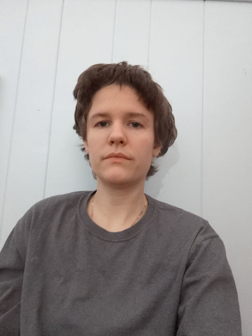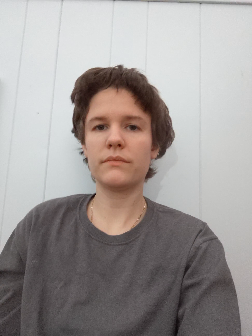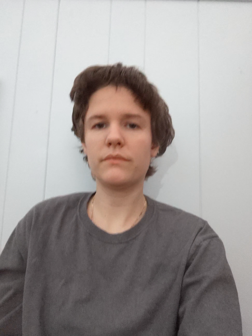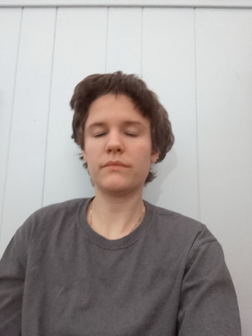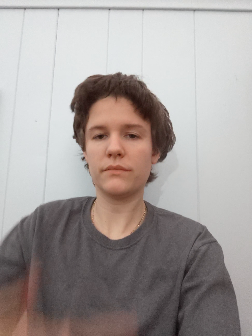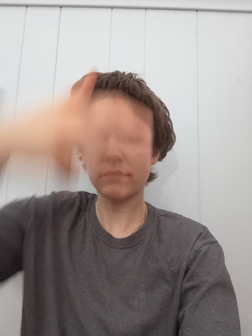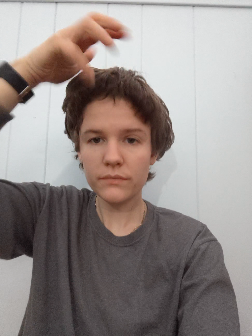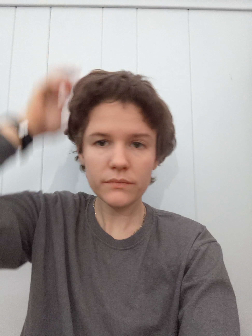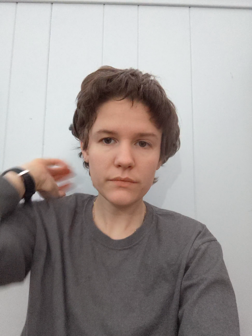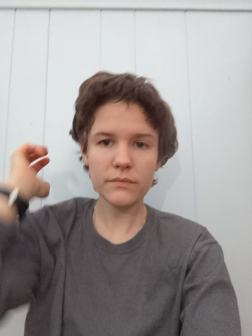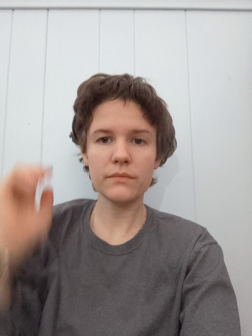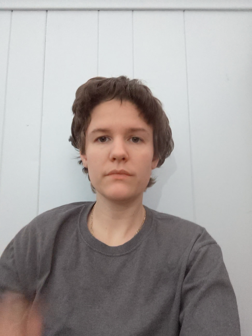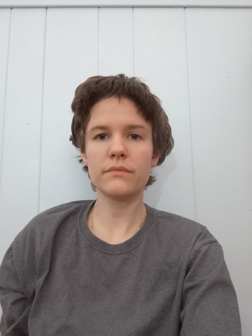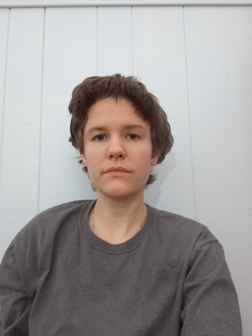lion